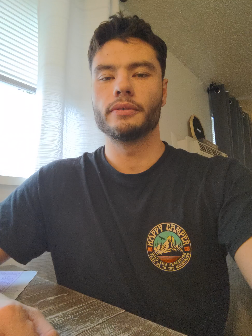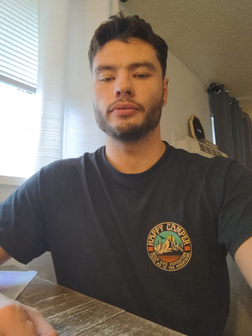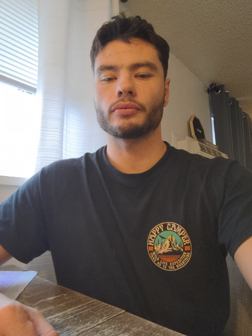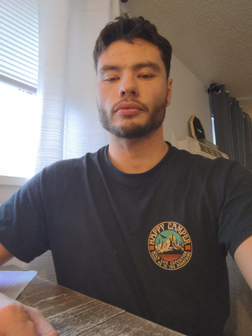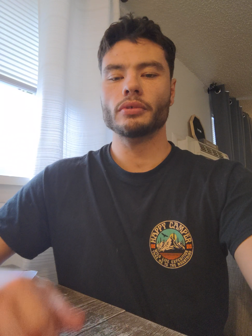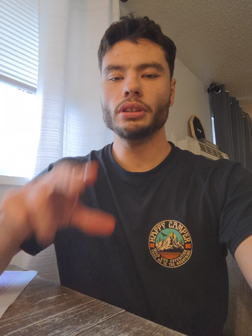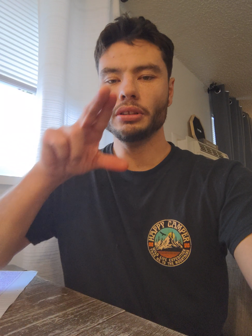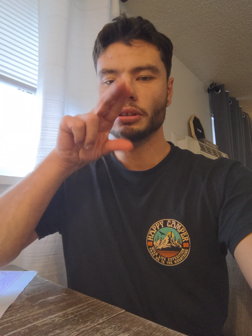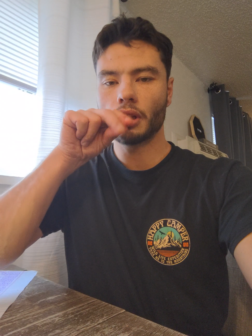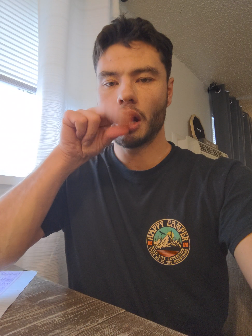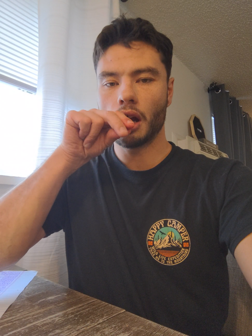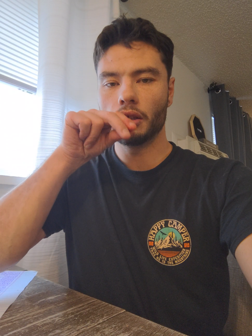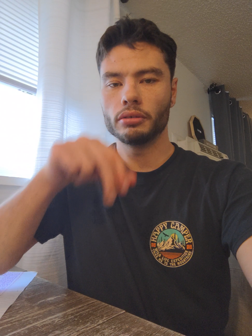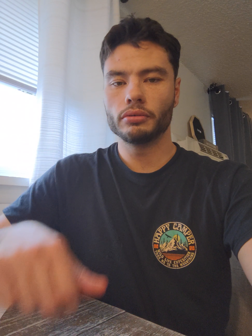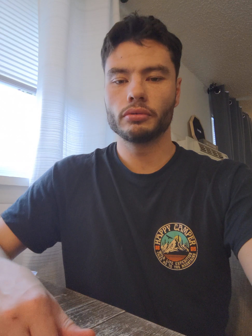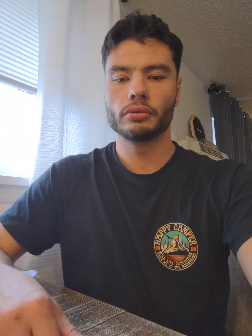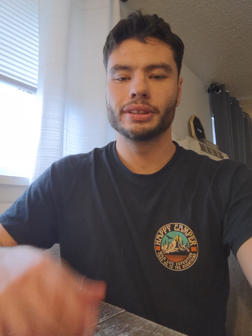duck